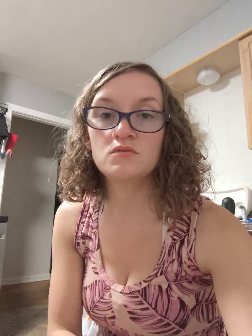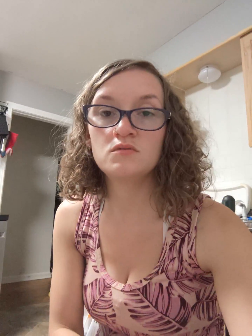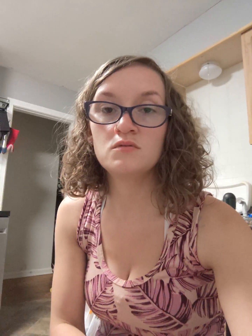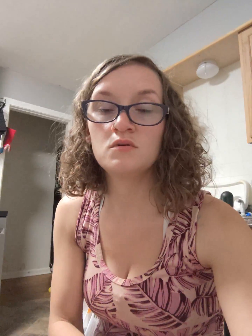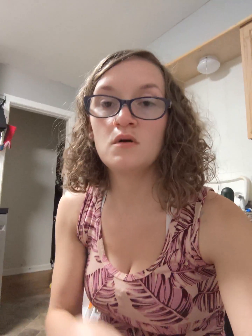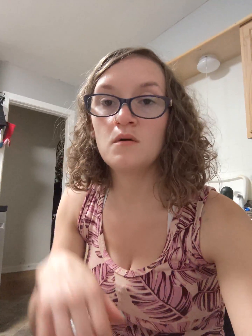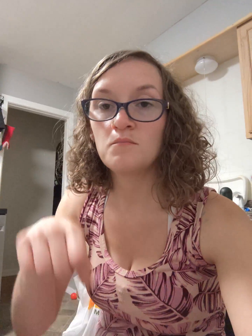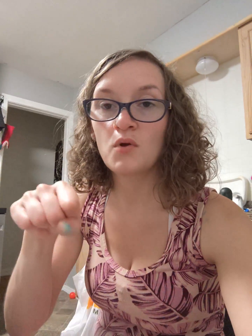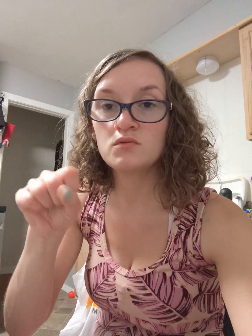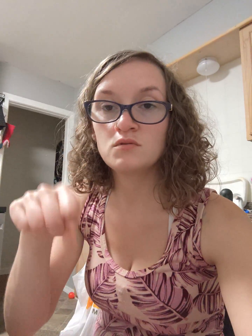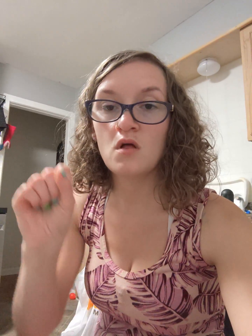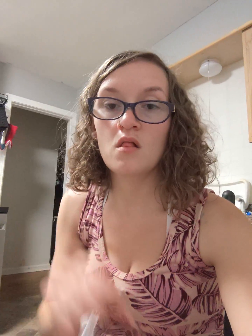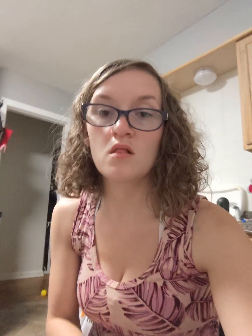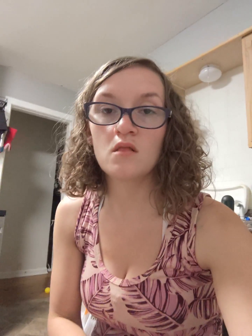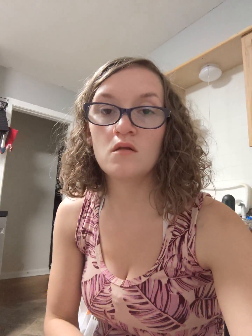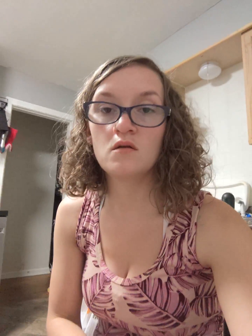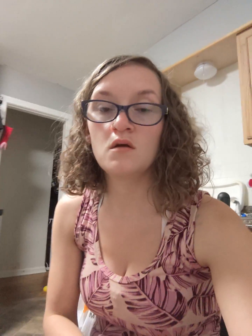motorcycle